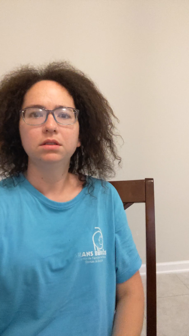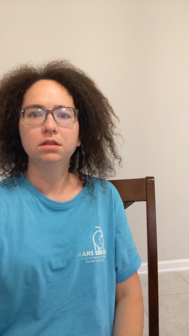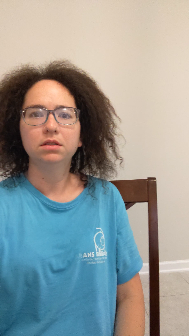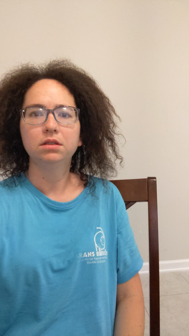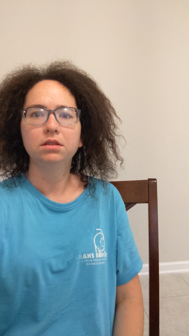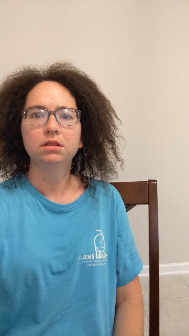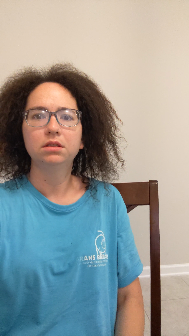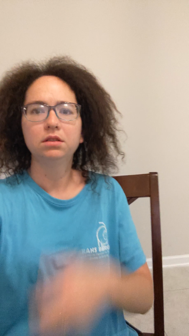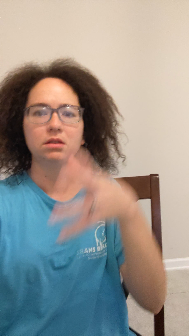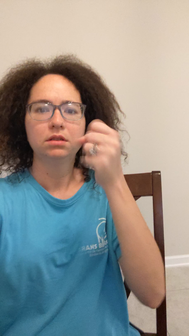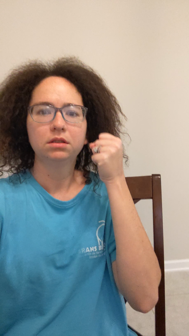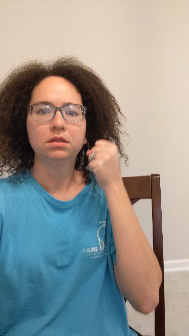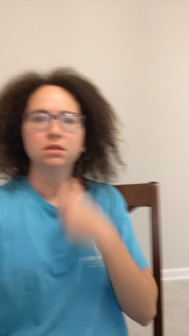get